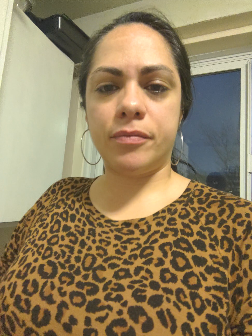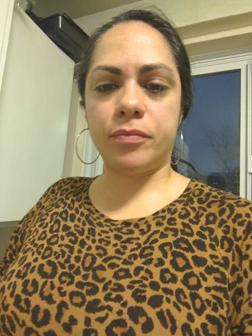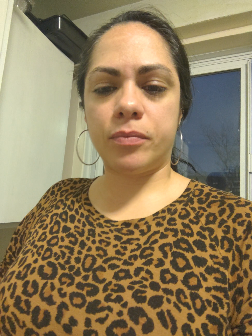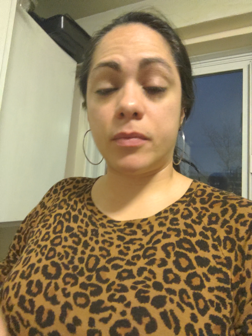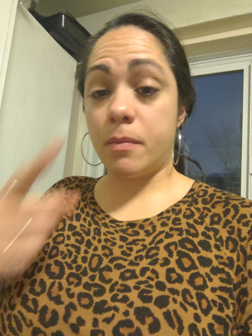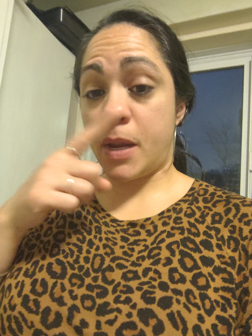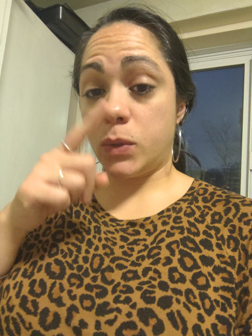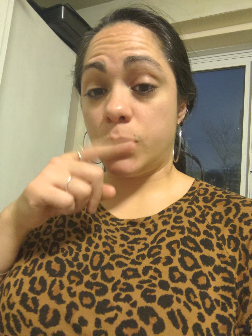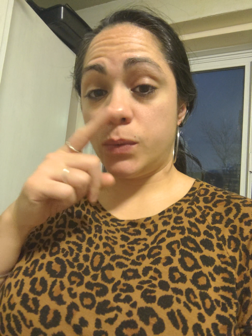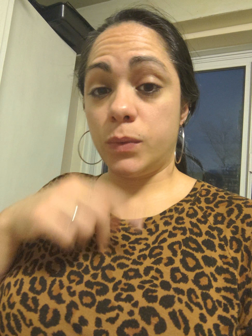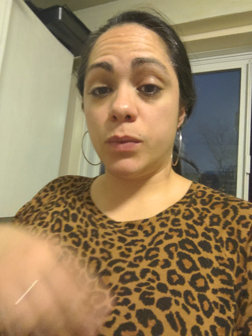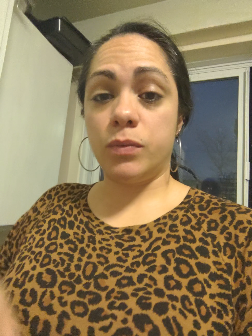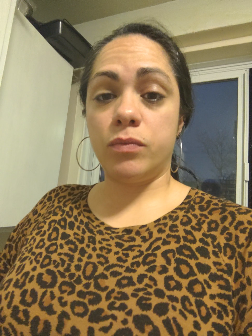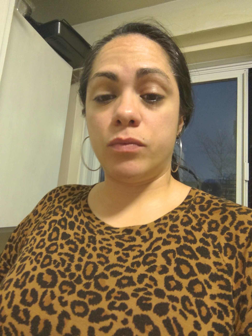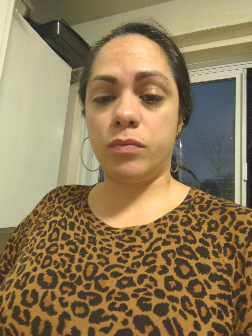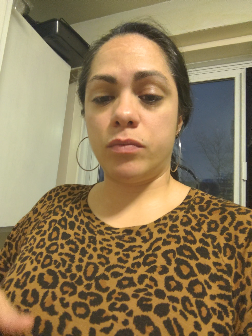mouse